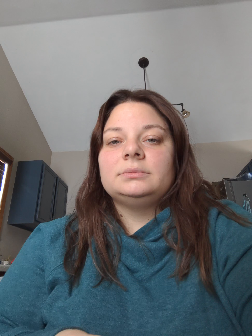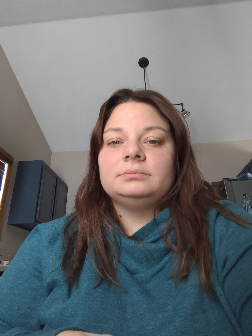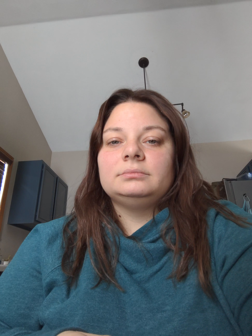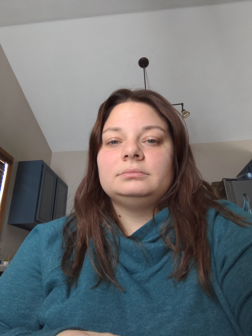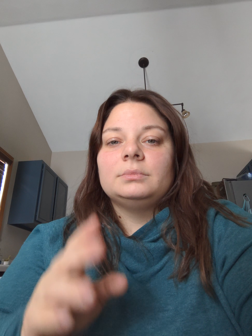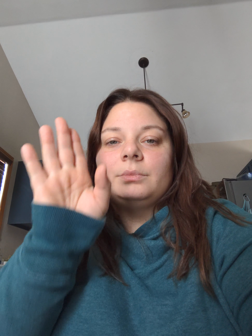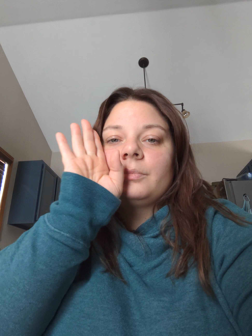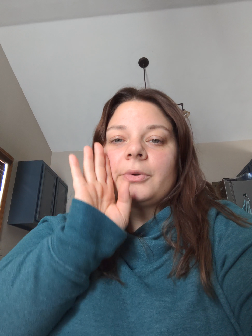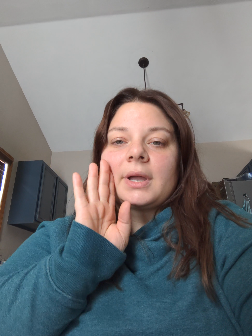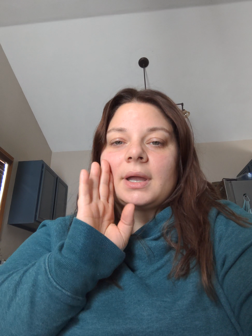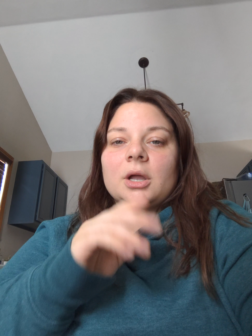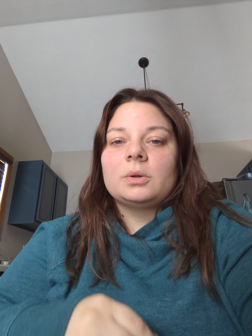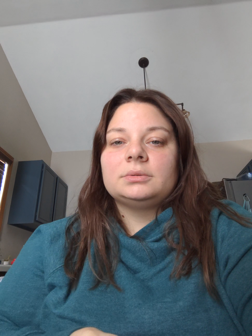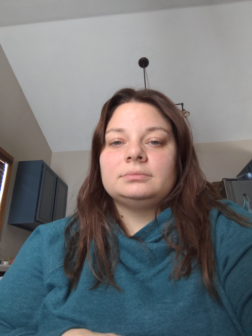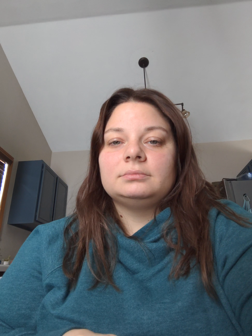brown